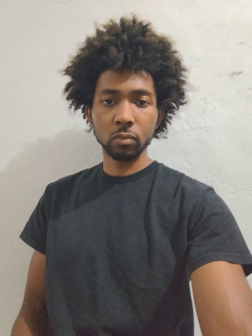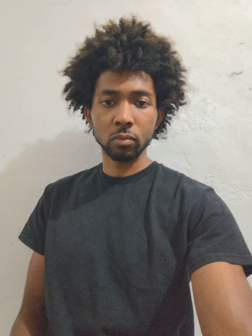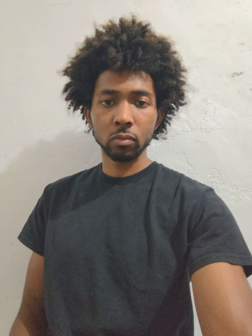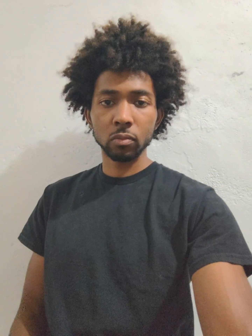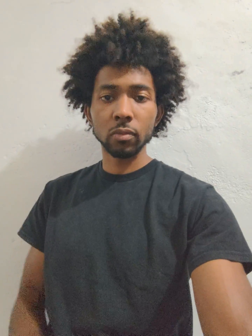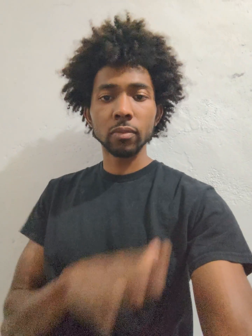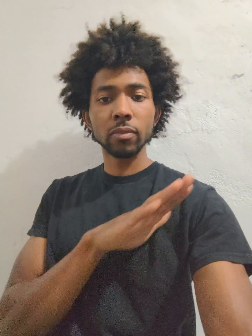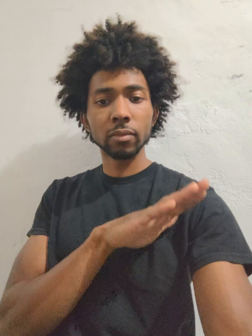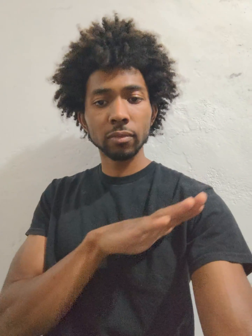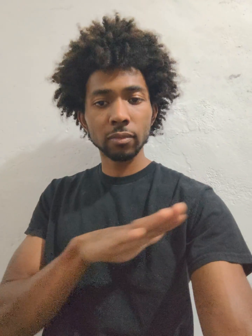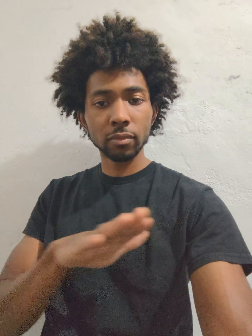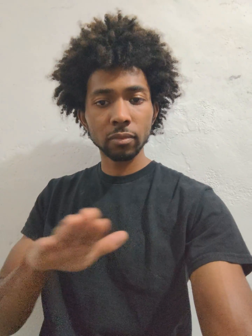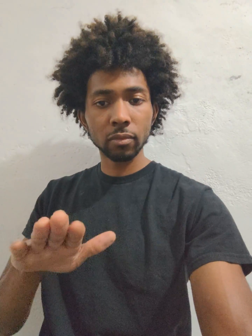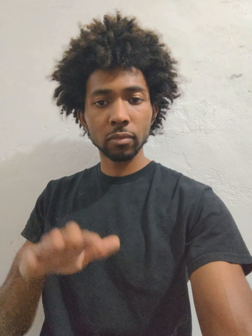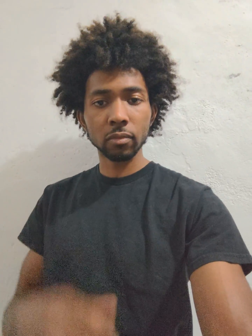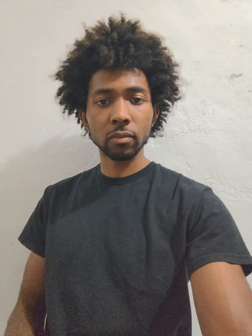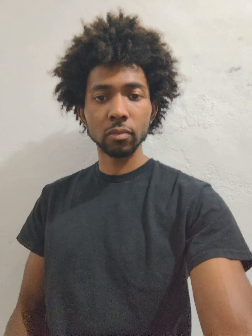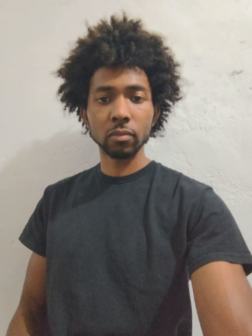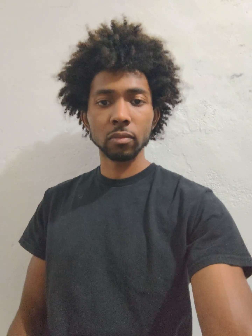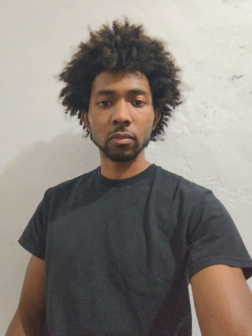nice